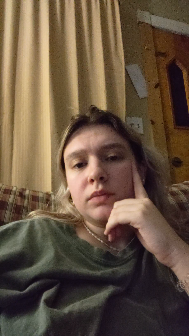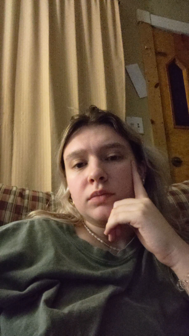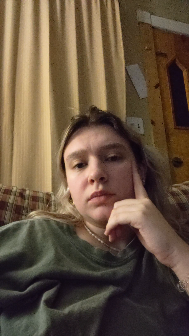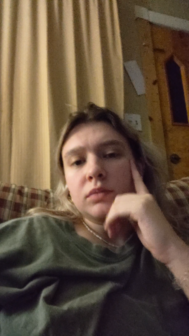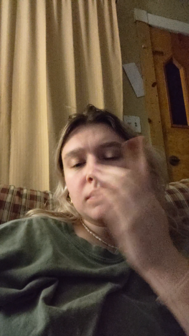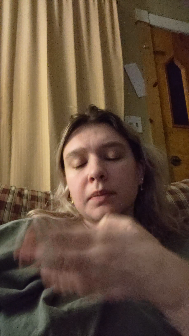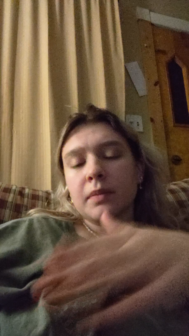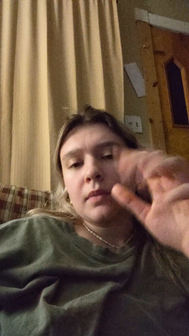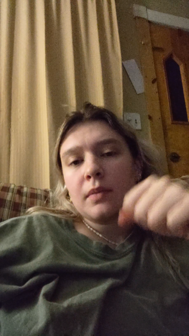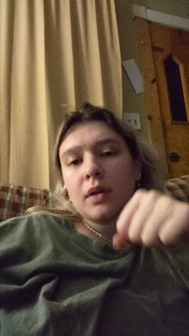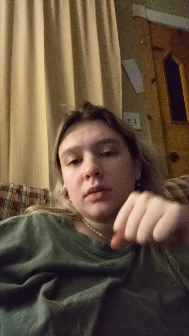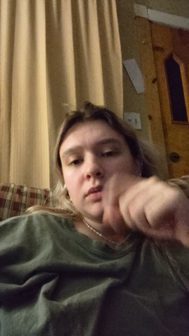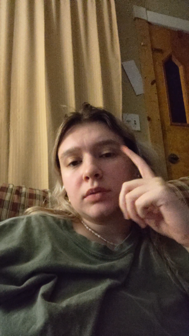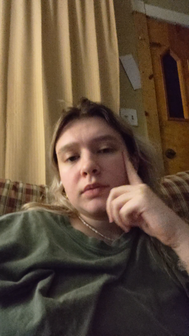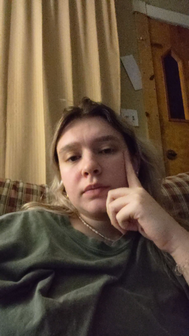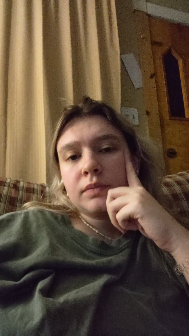basket